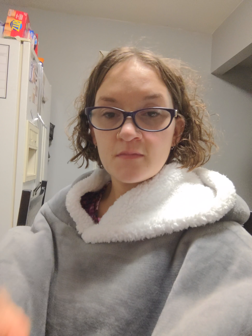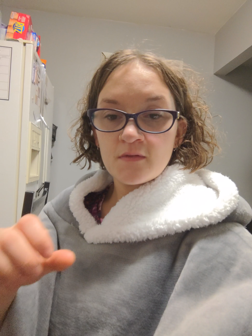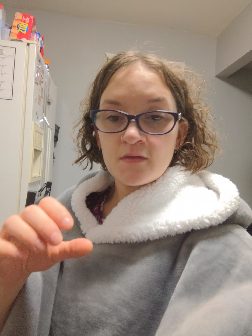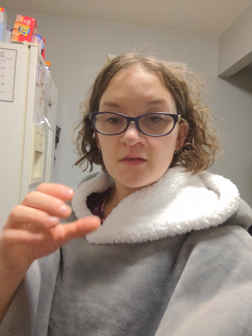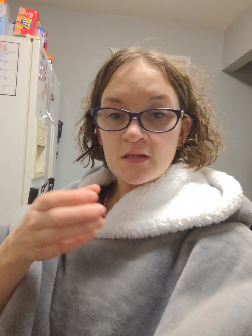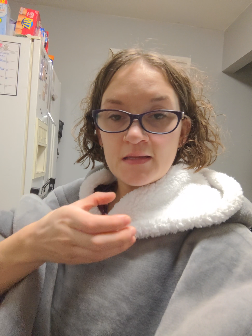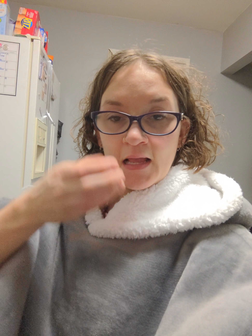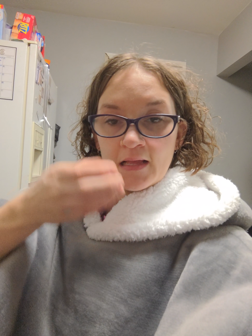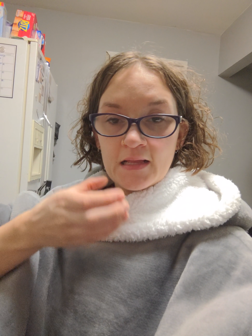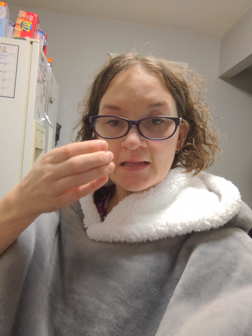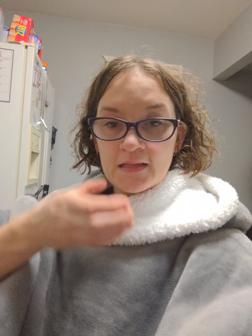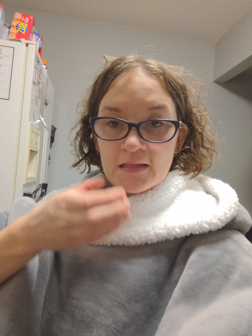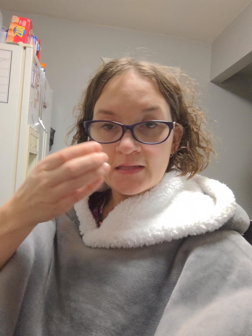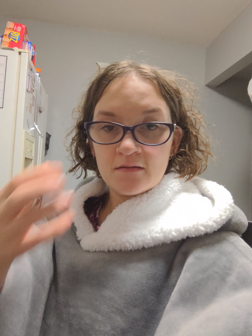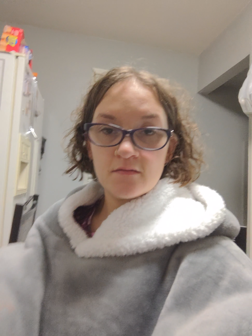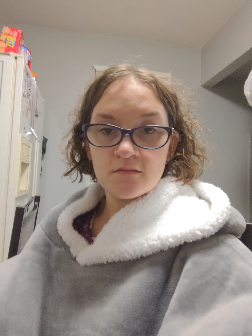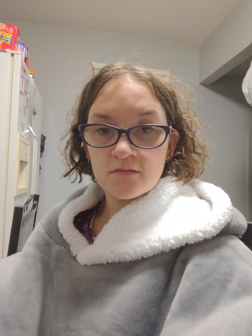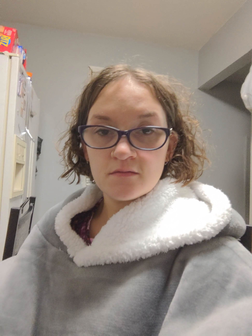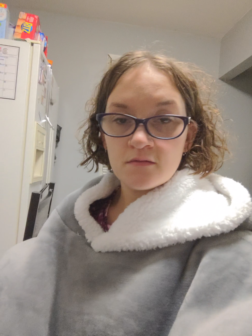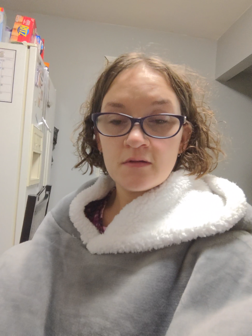can